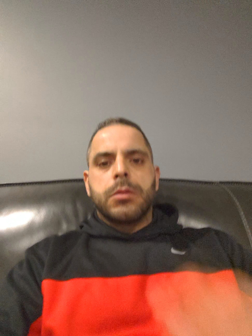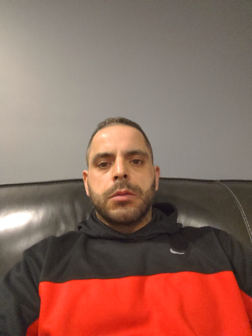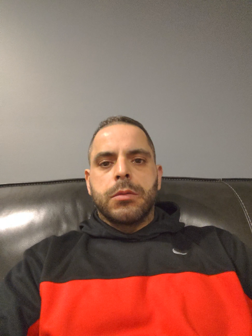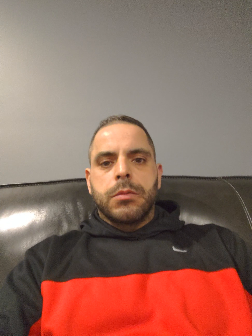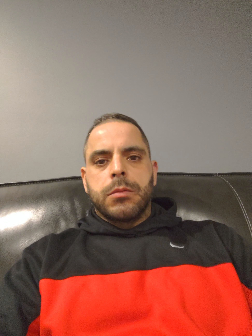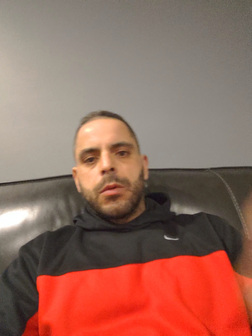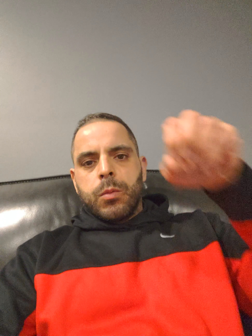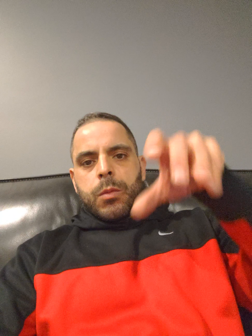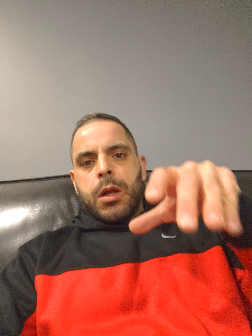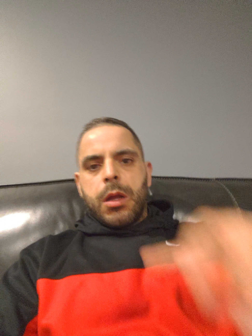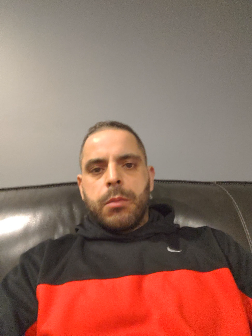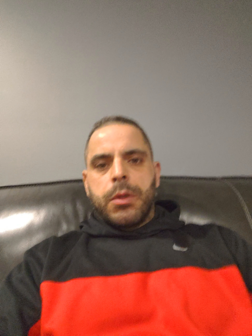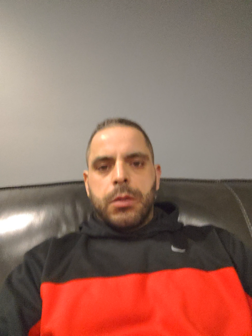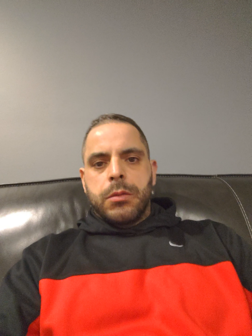drop